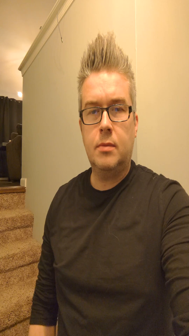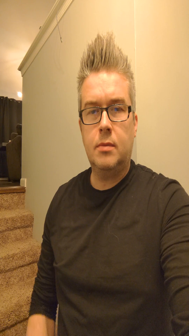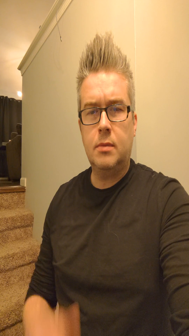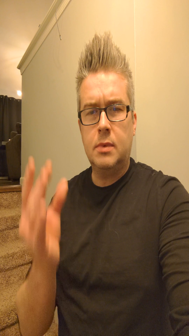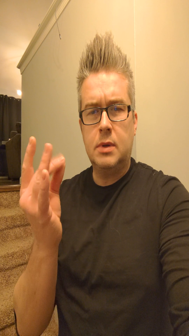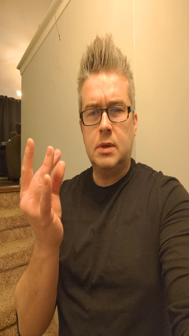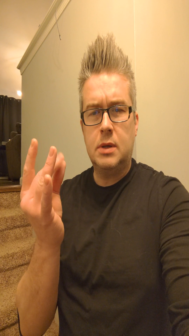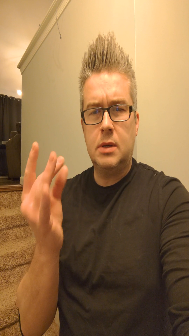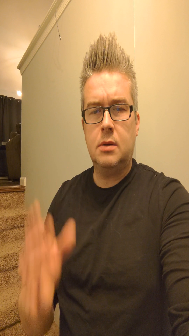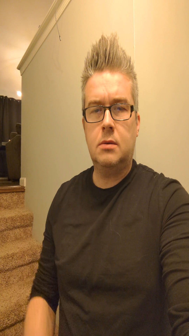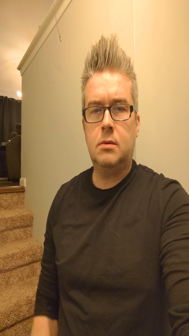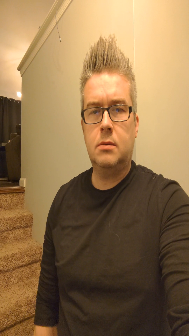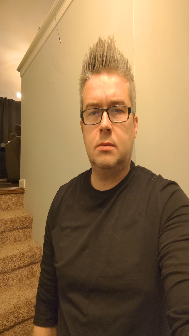sticky